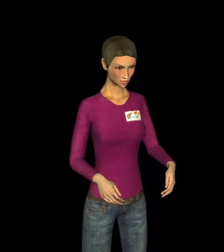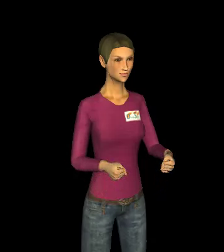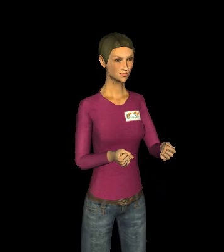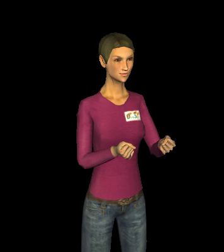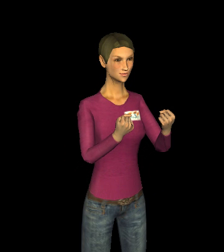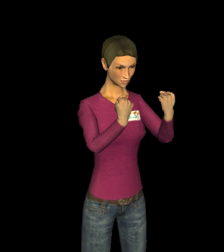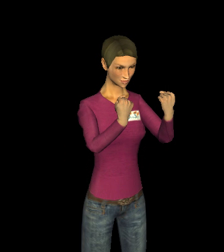قوي